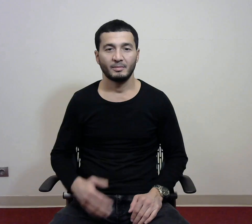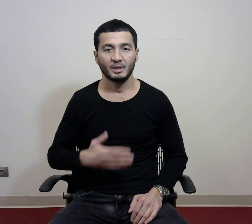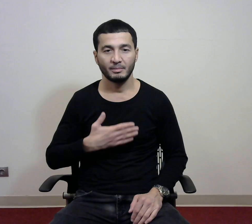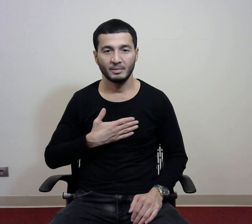mən